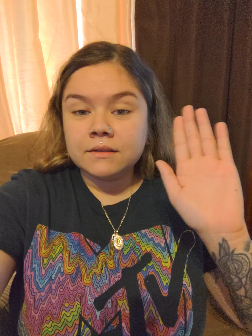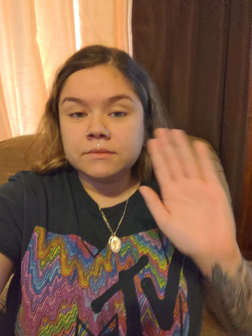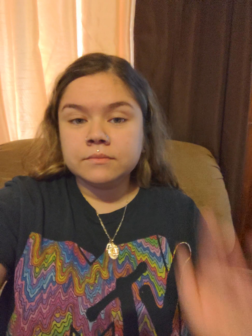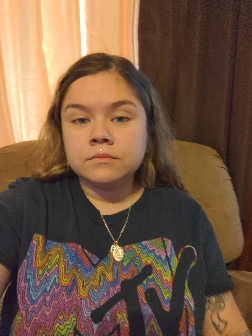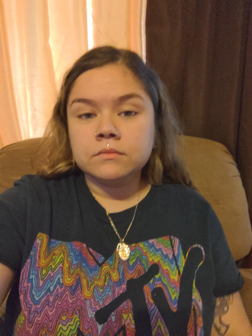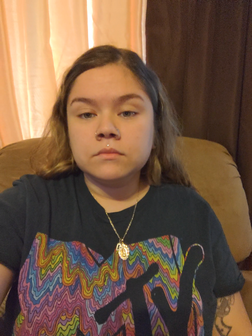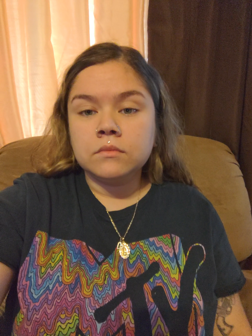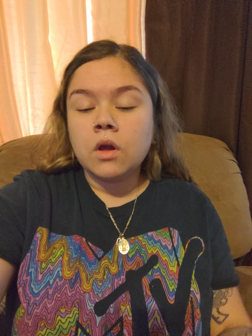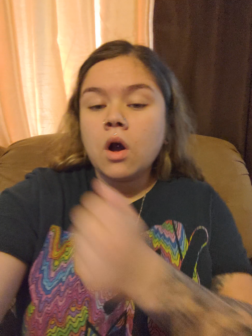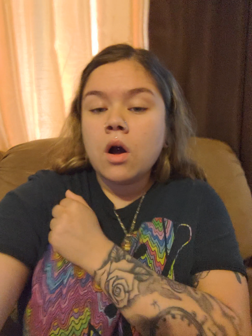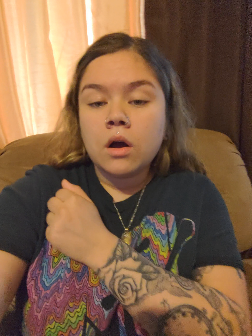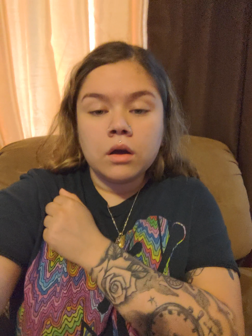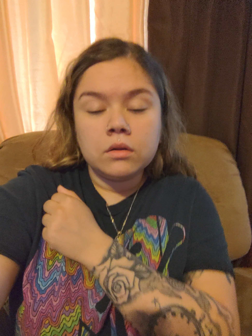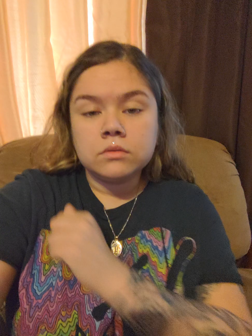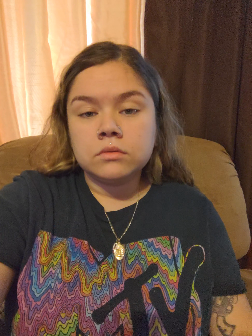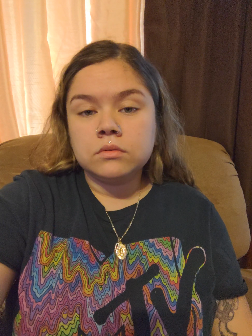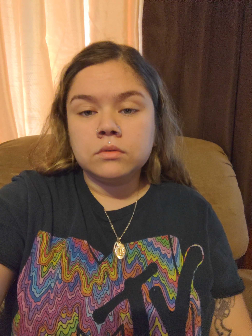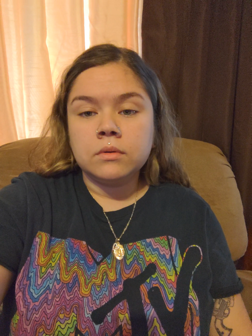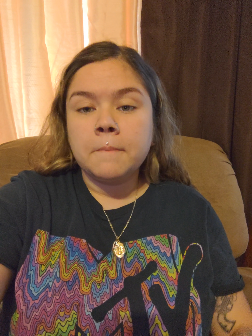hug